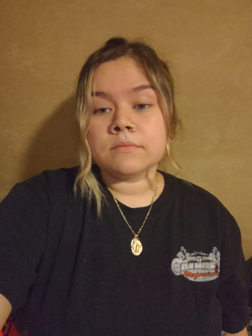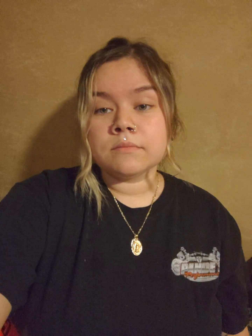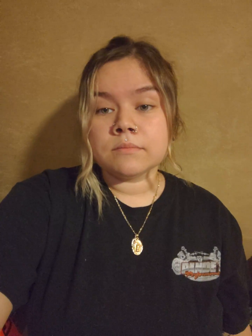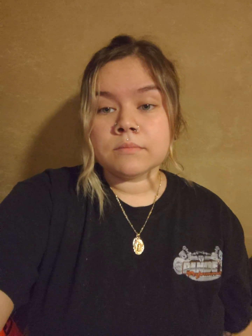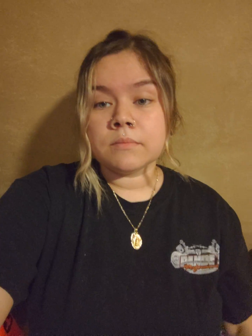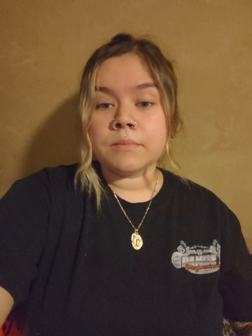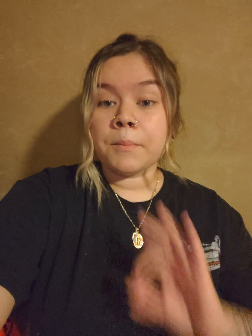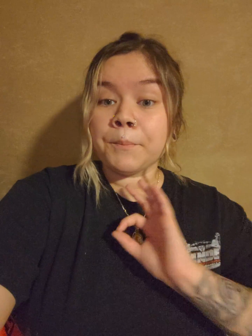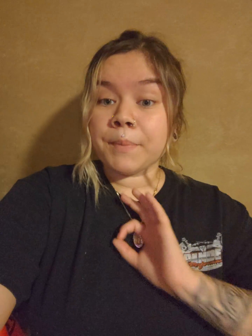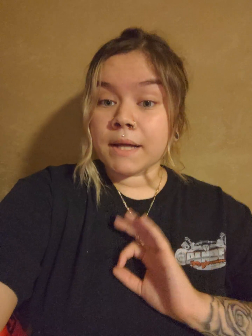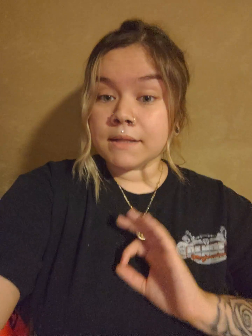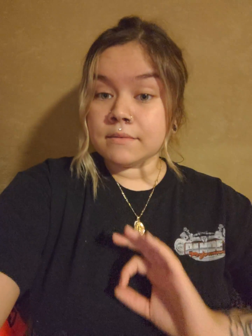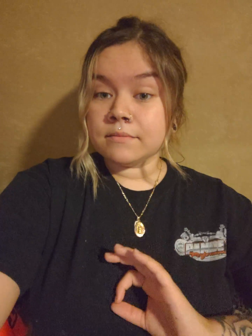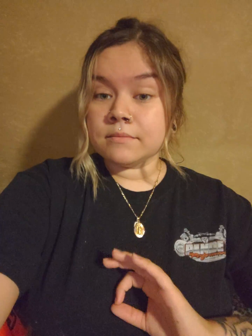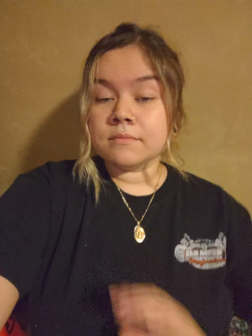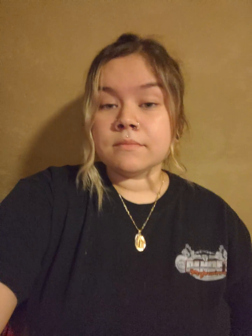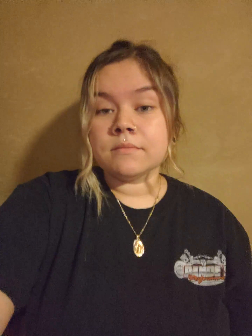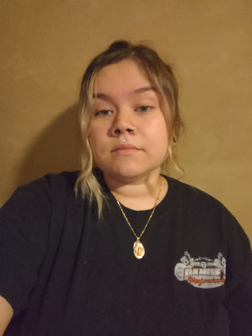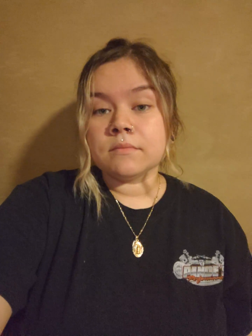button